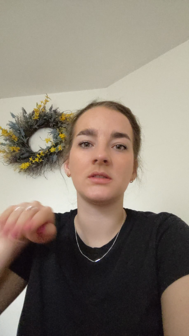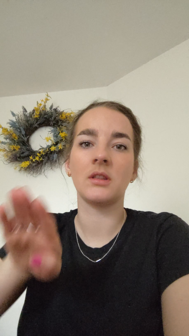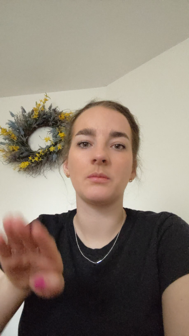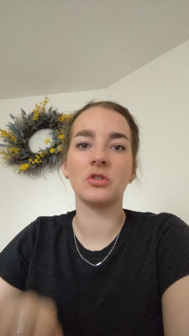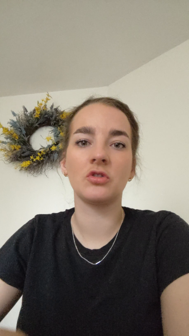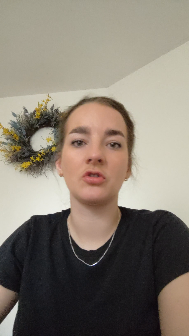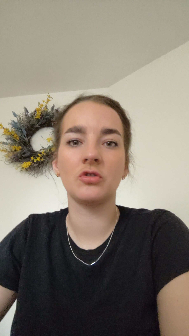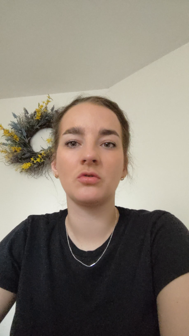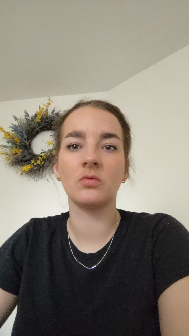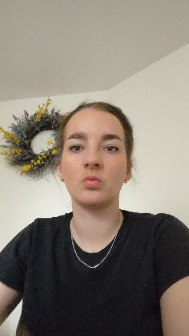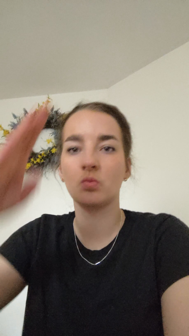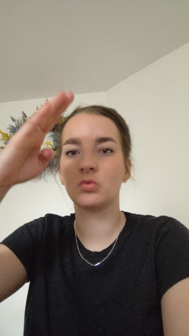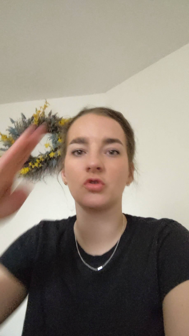roof